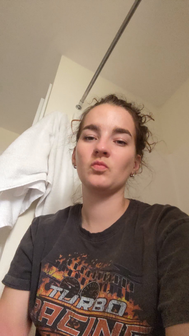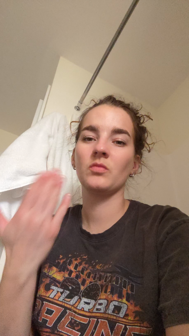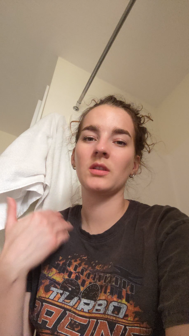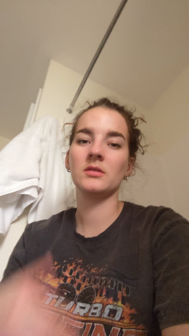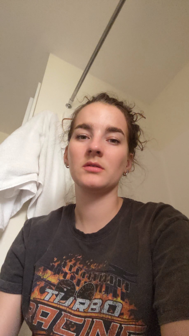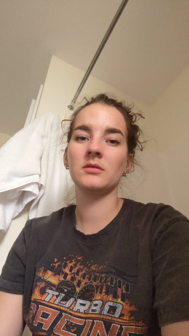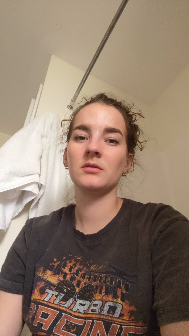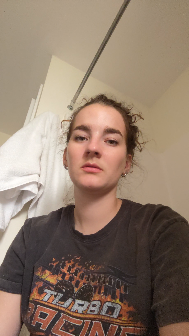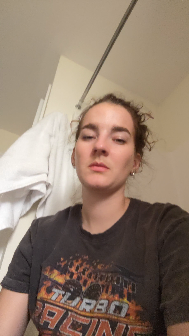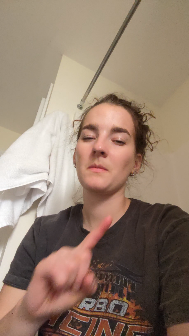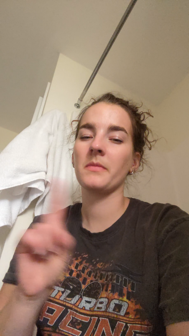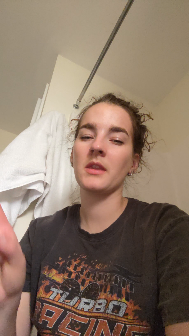but